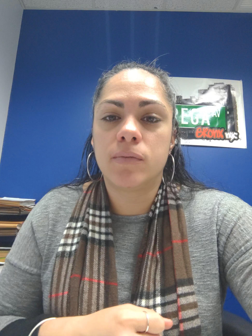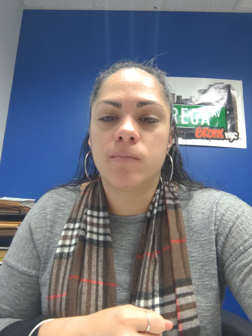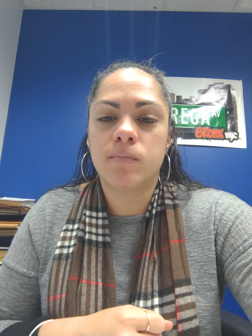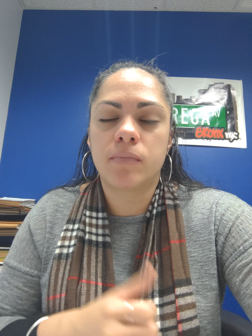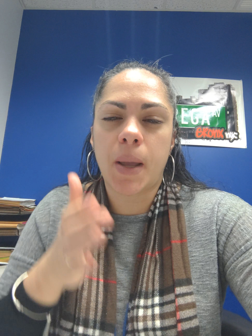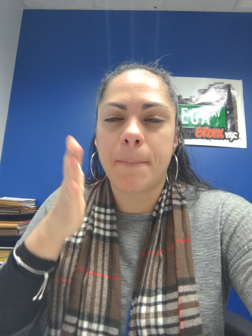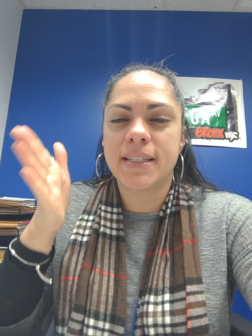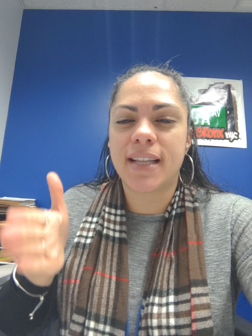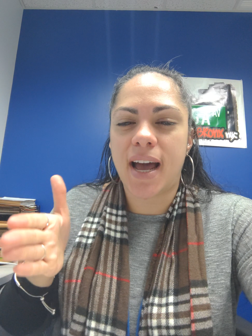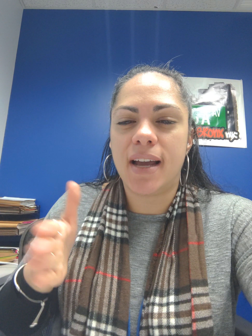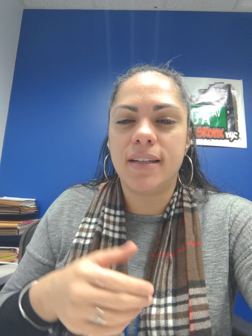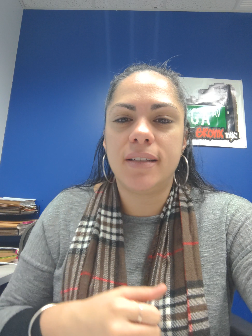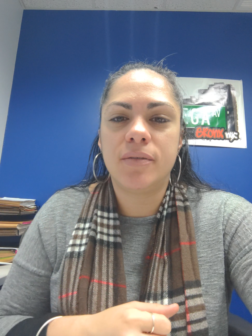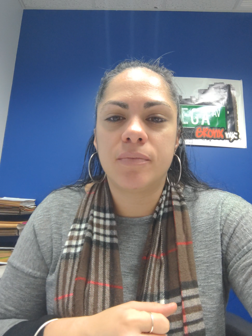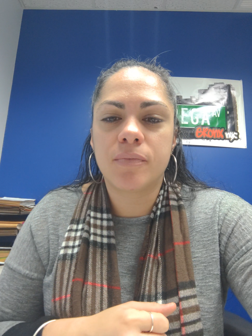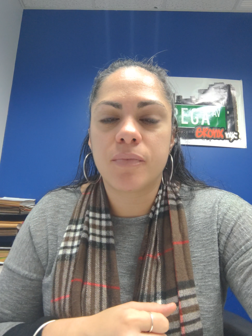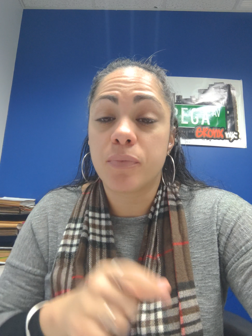beside